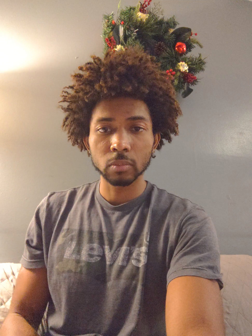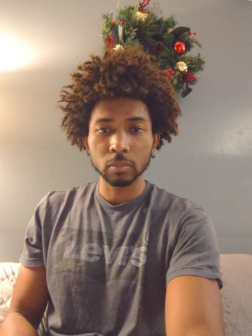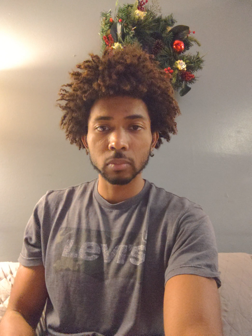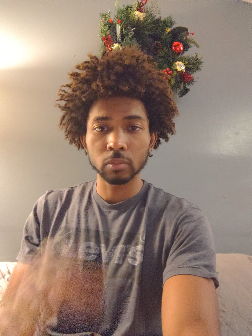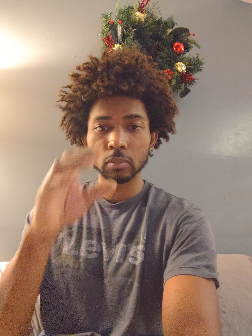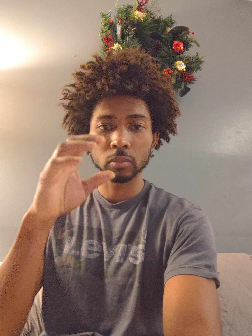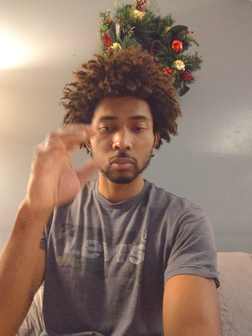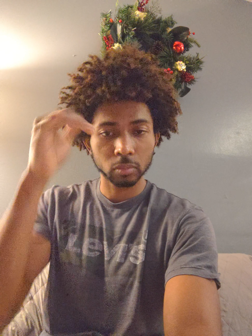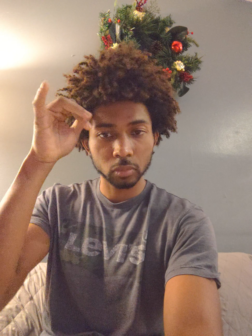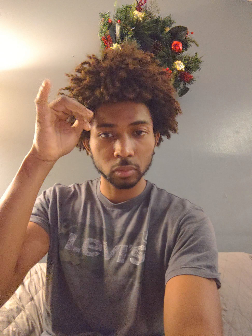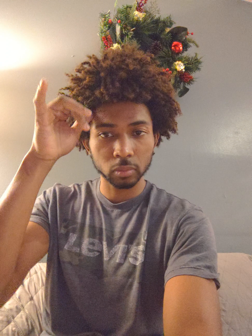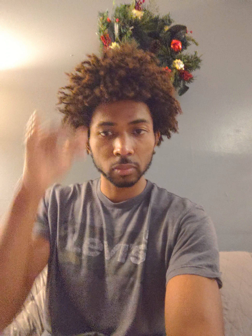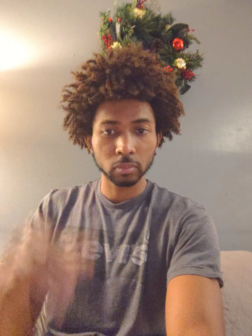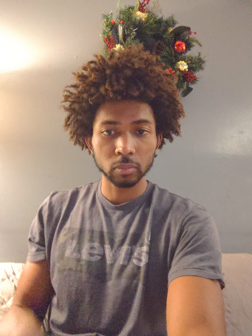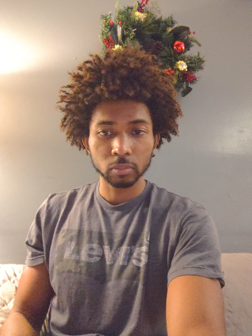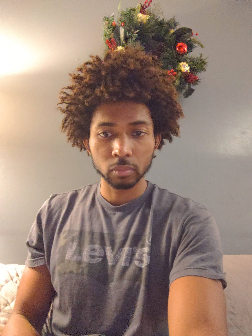cow